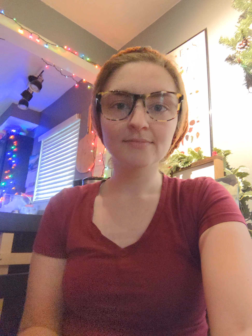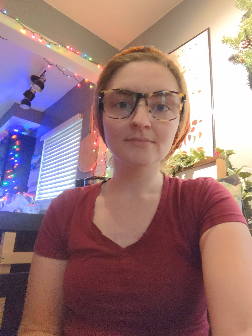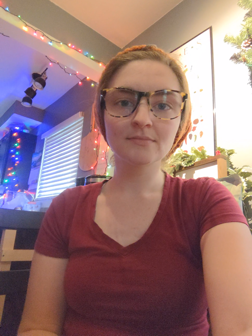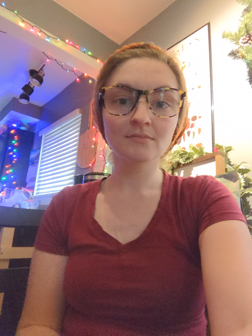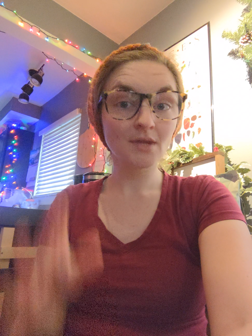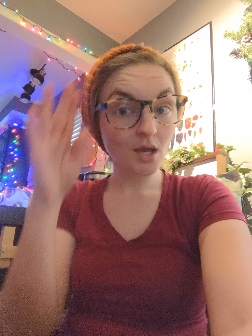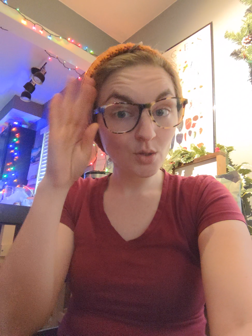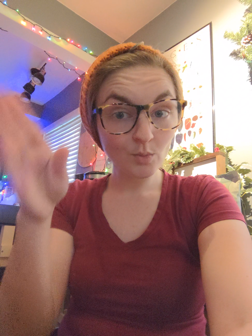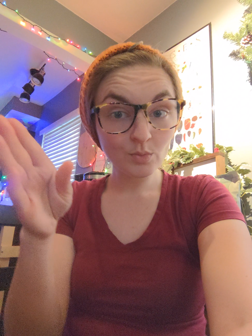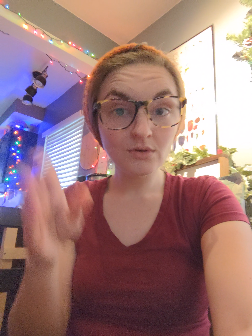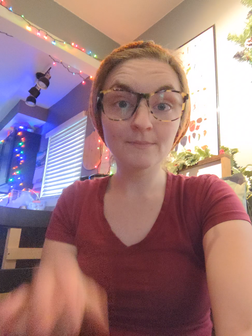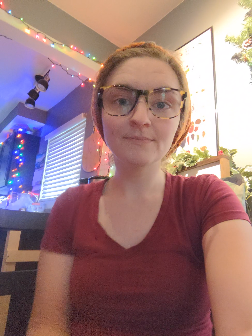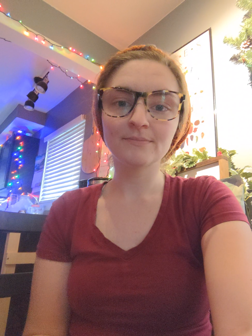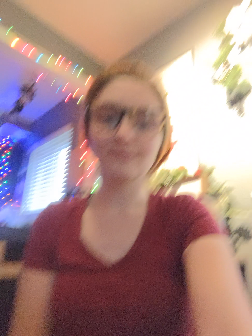hello